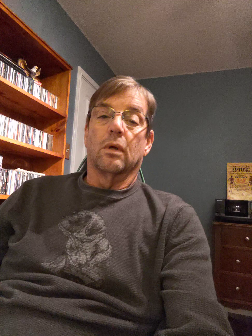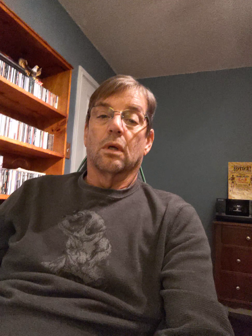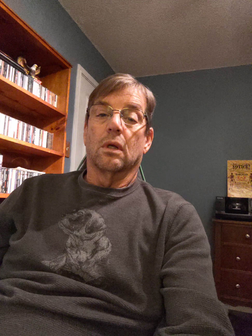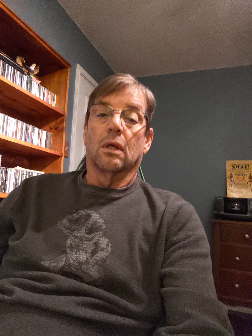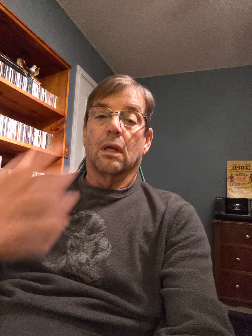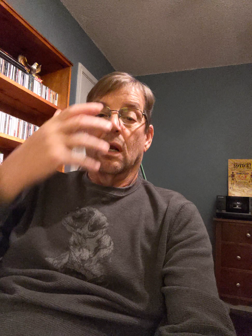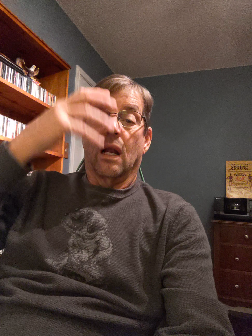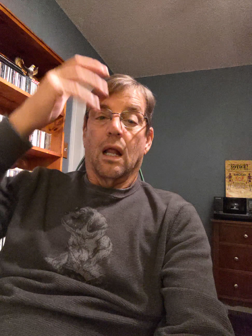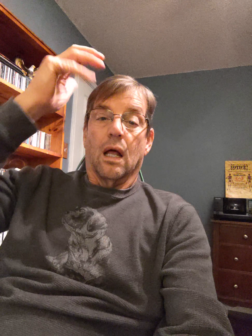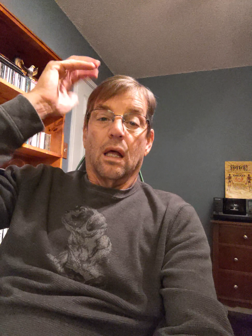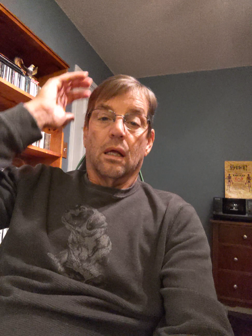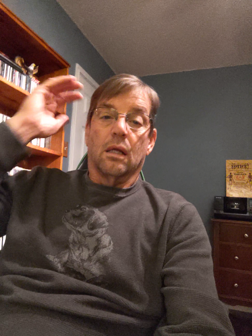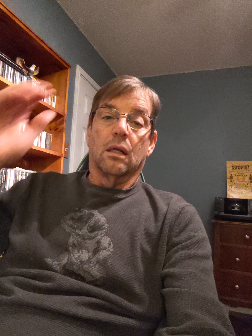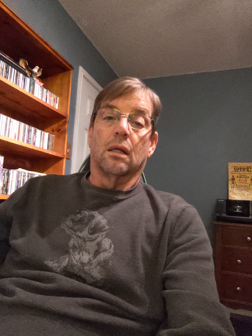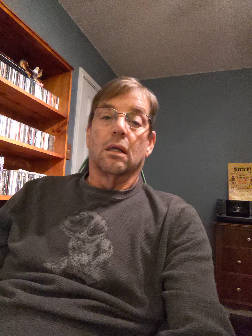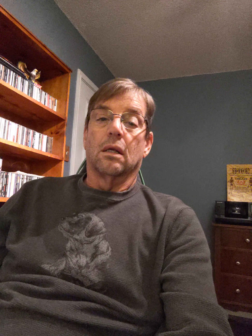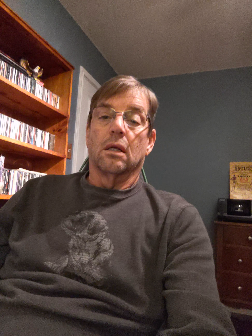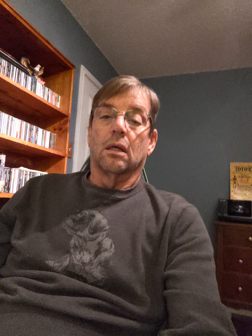lion